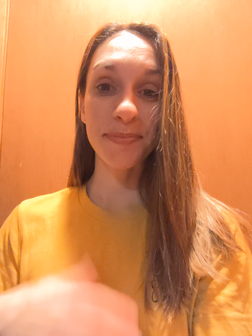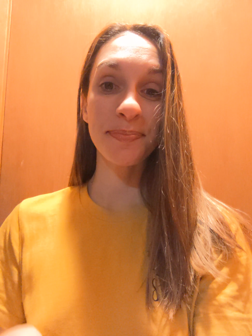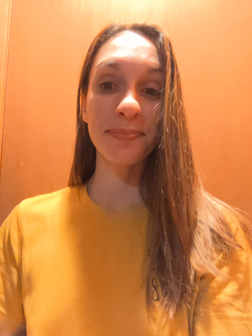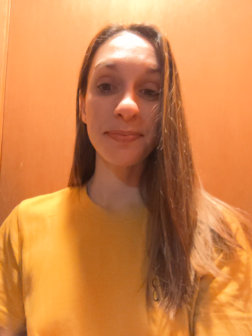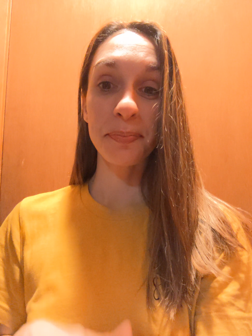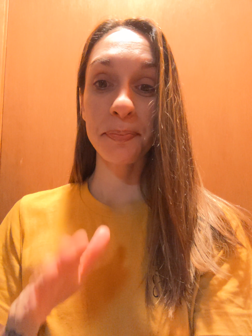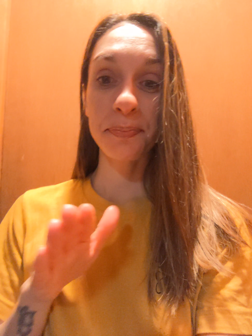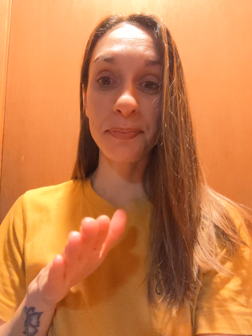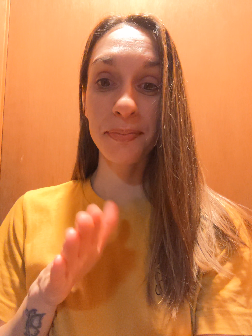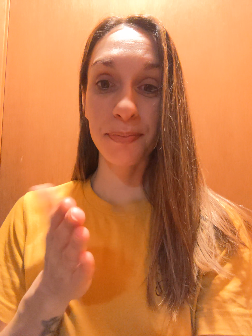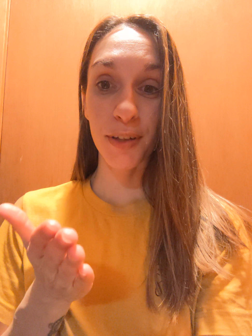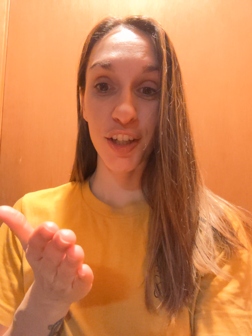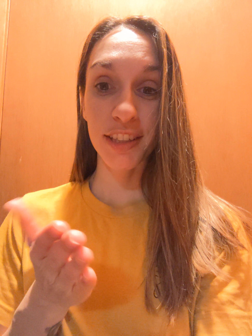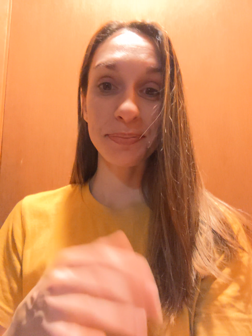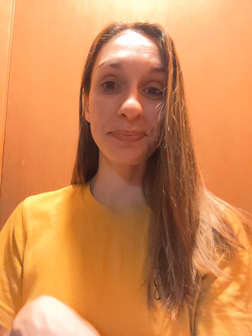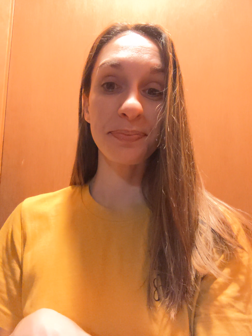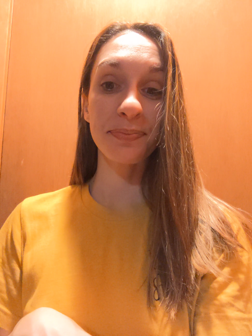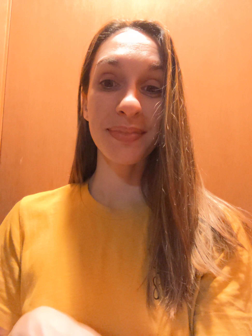book